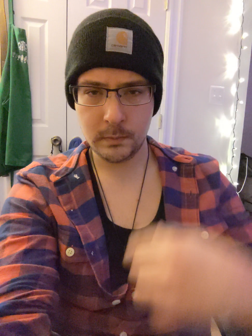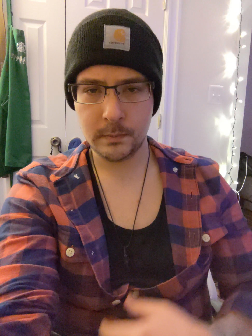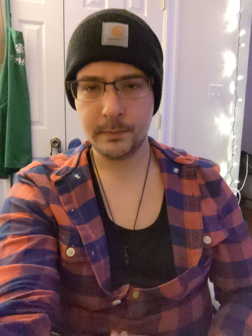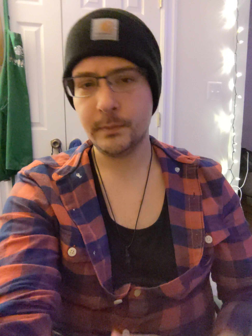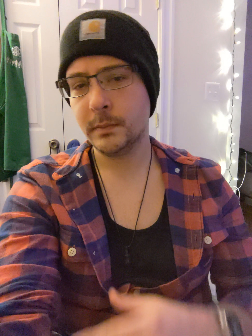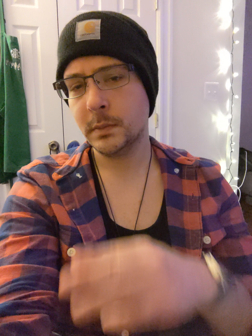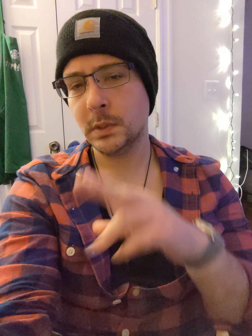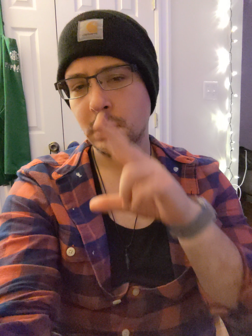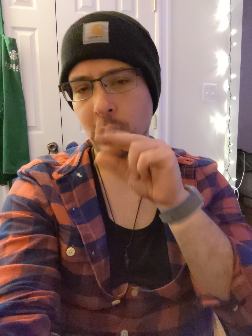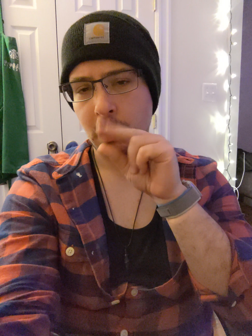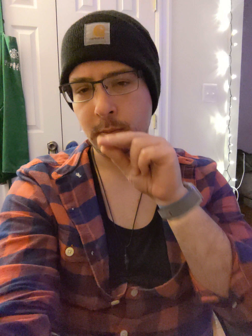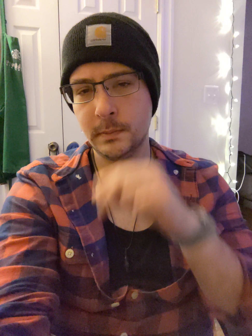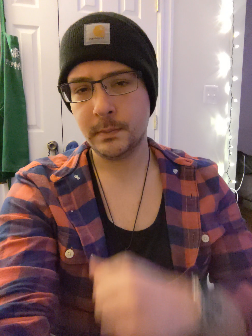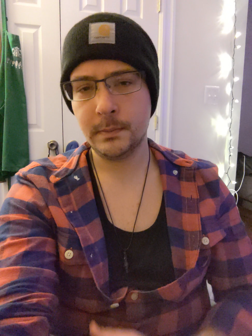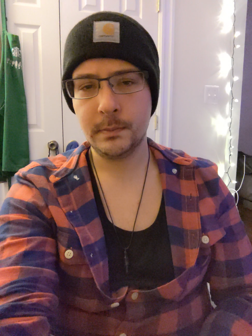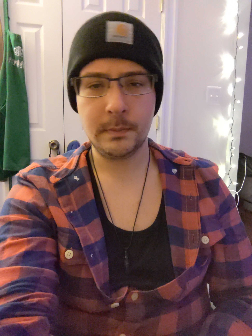duck